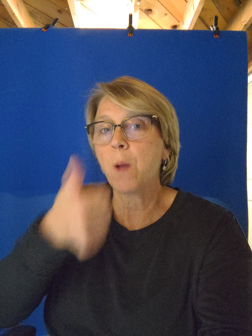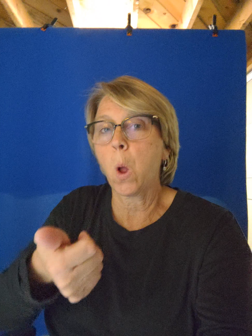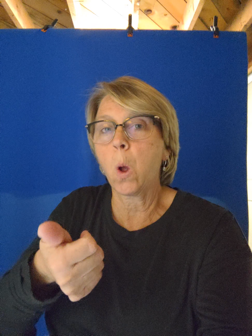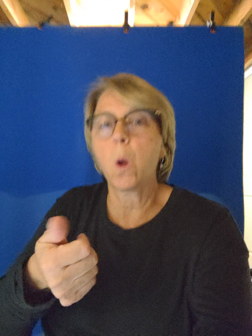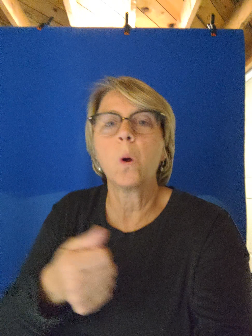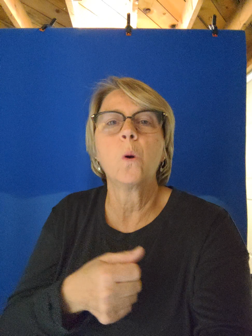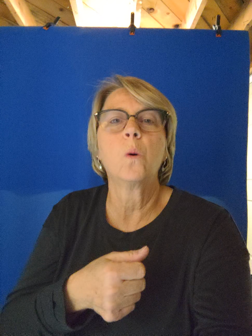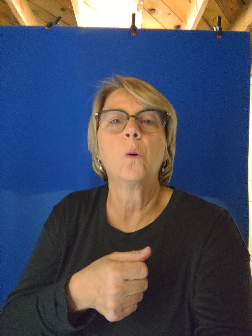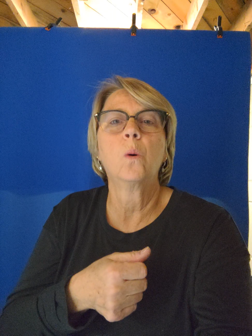tomorrow